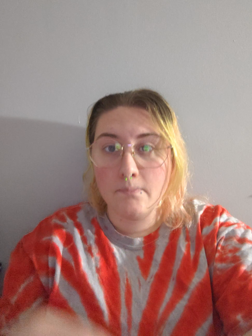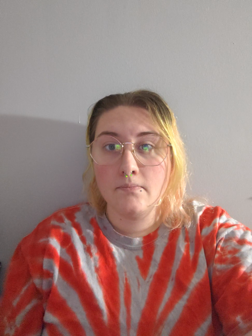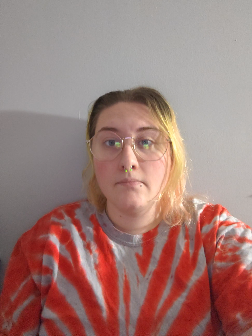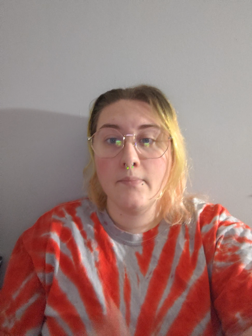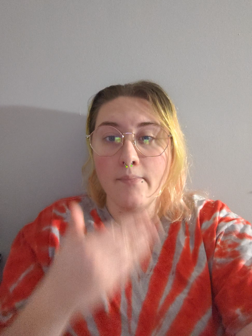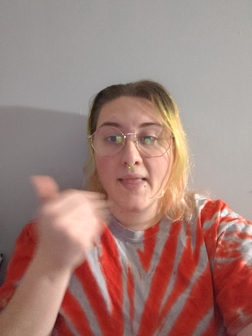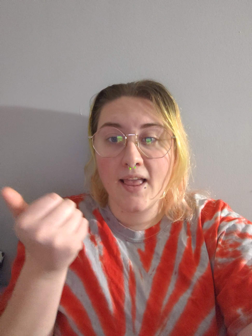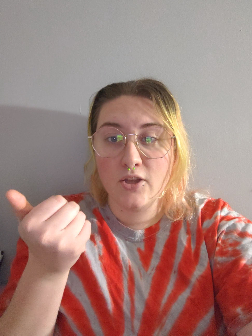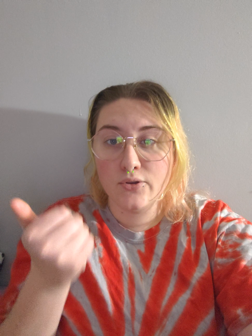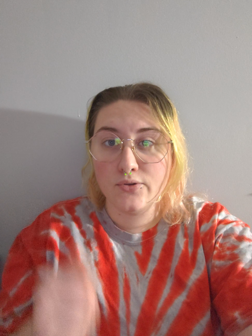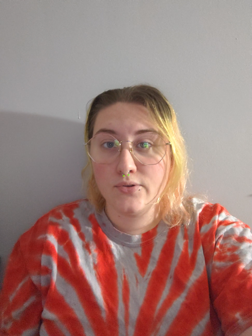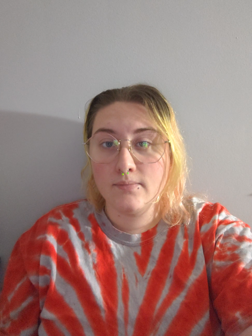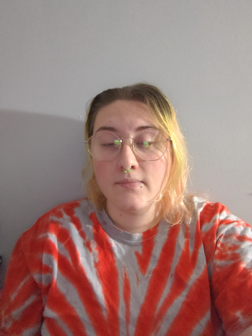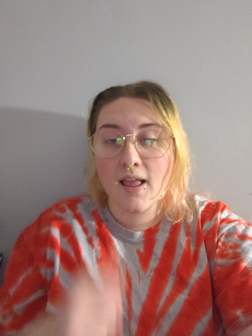better